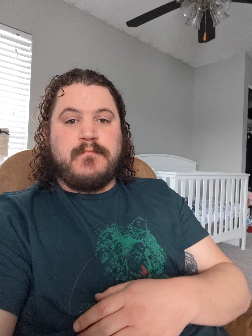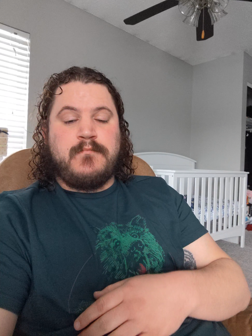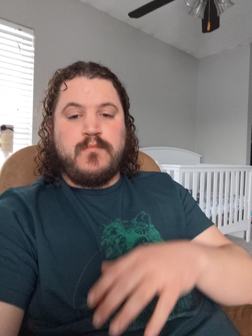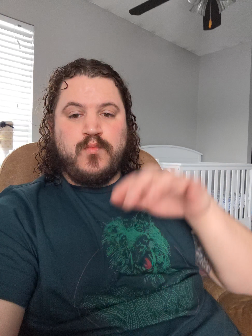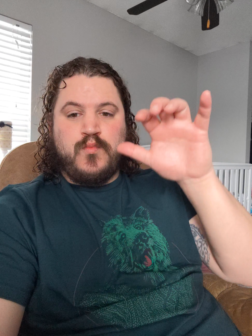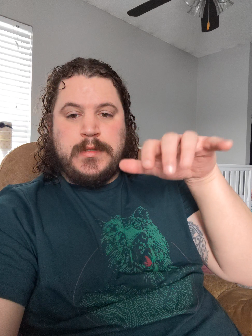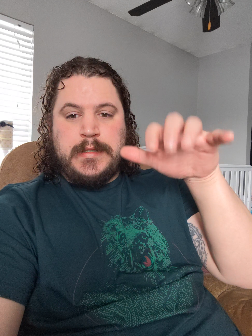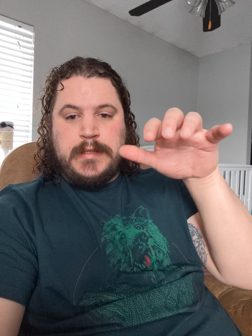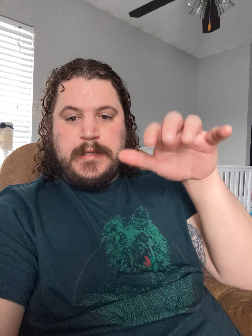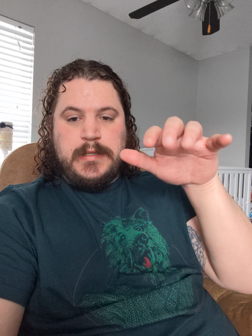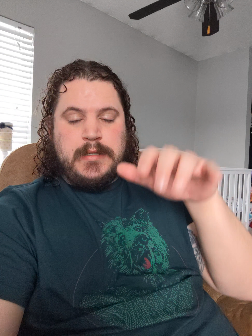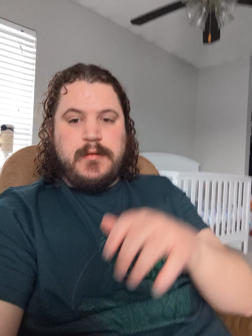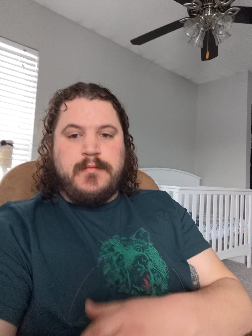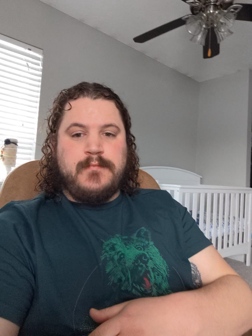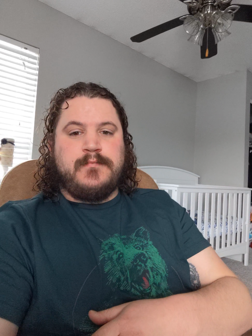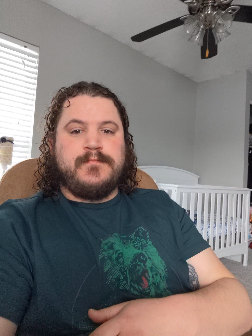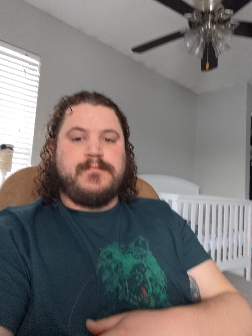rain